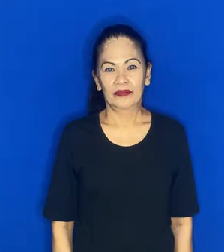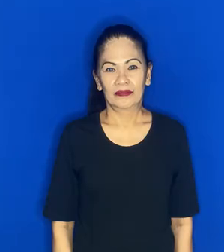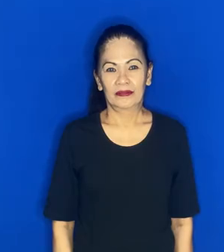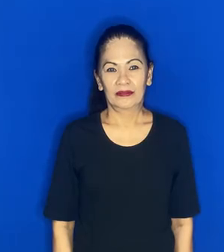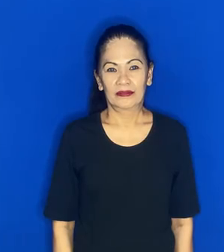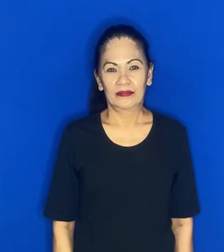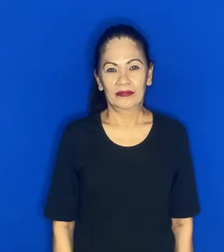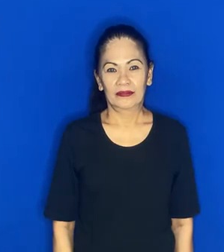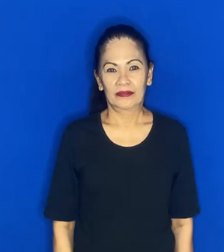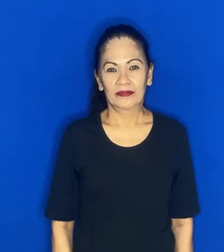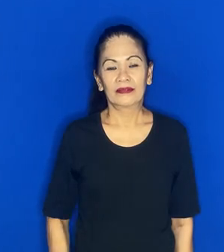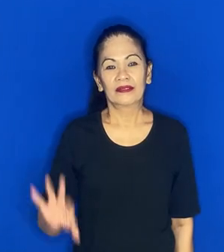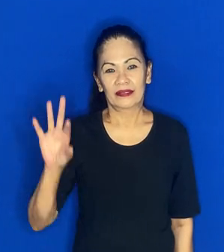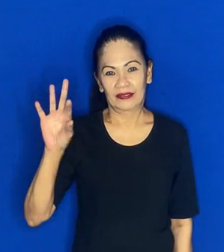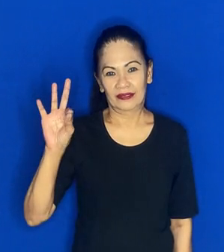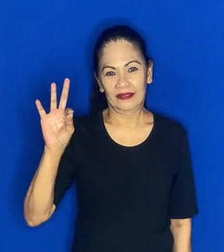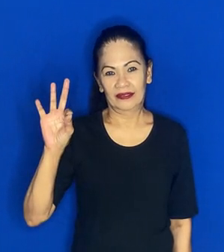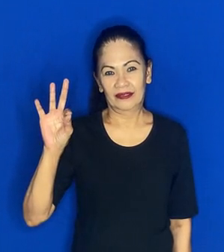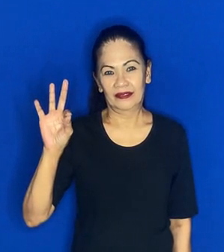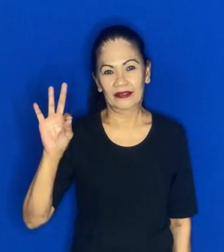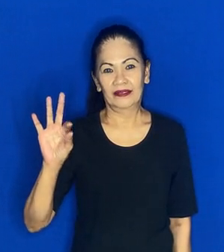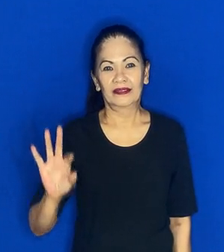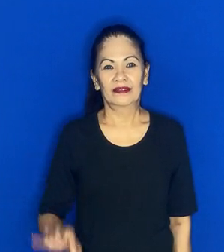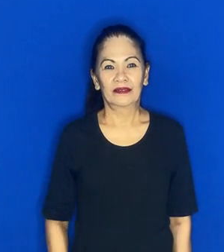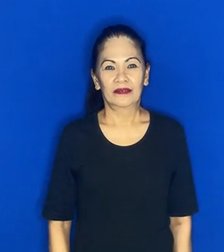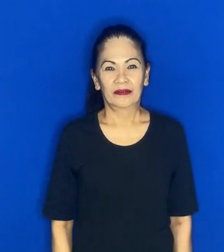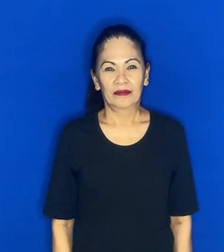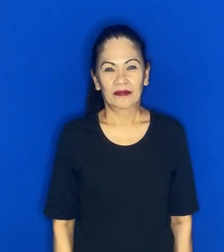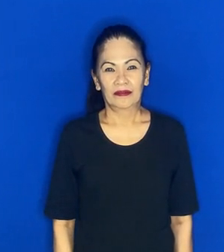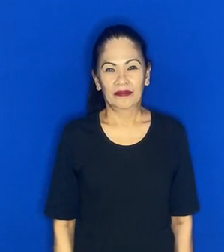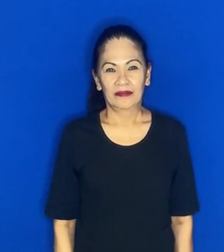nine